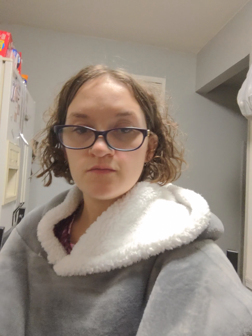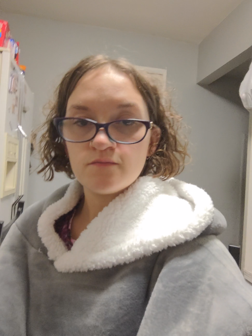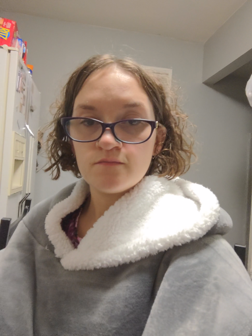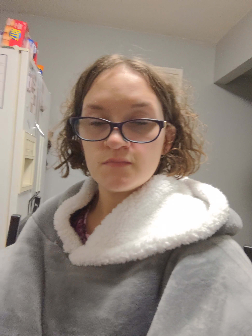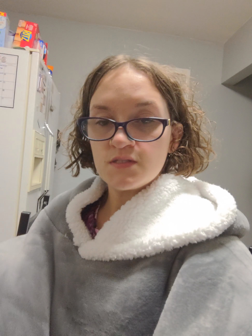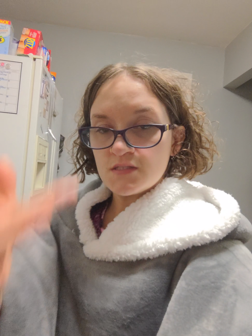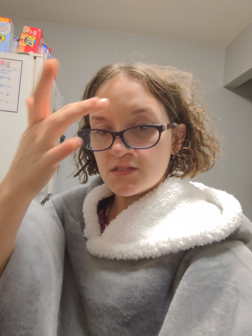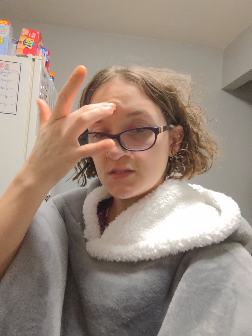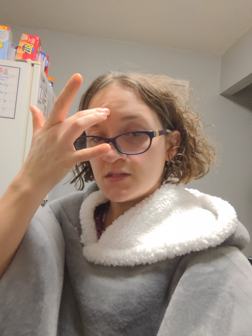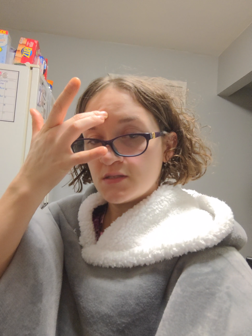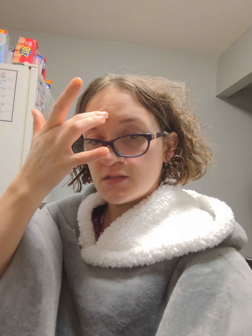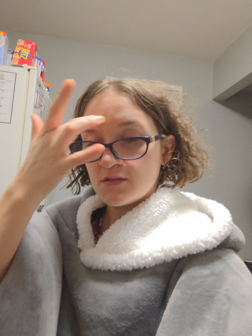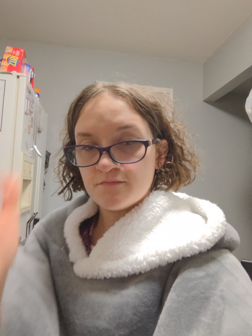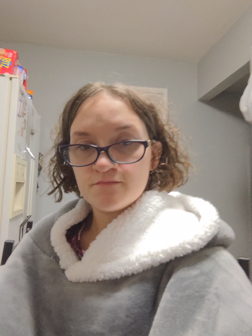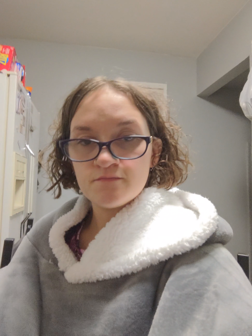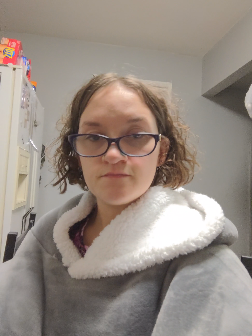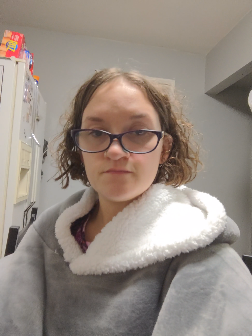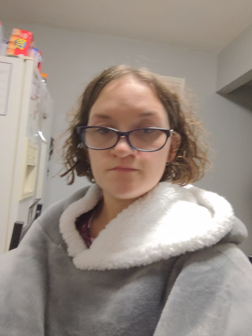sick